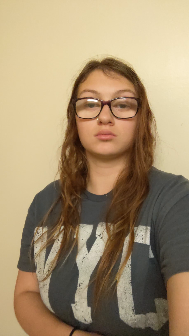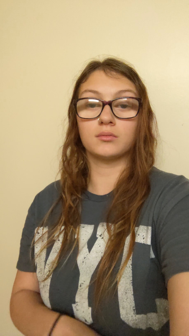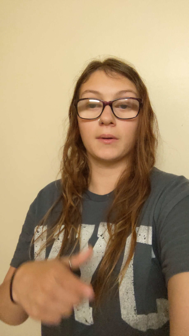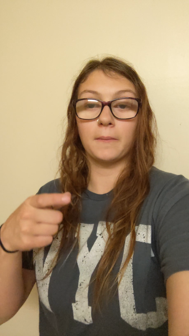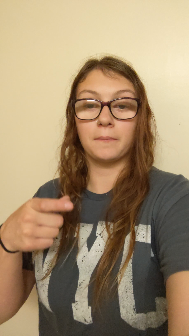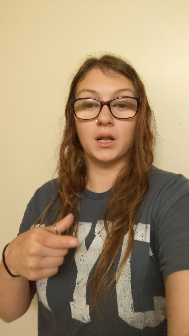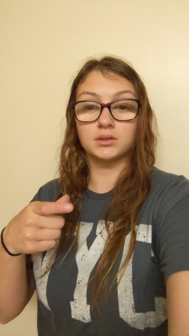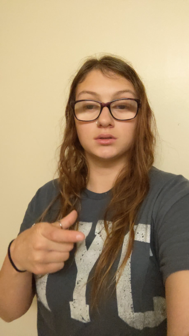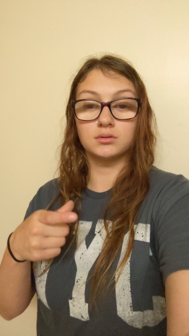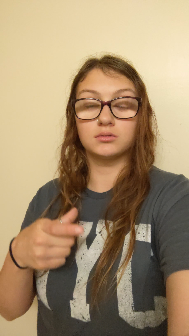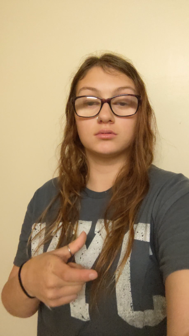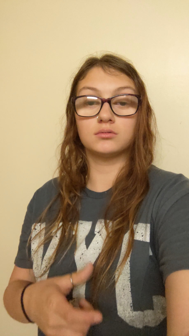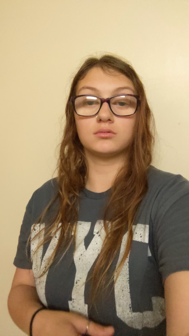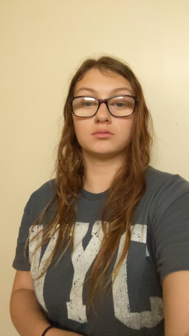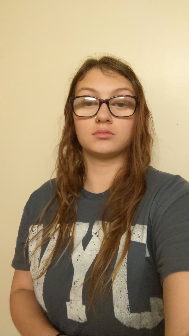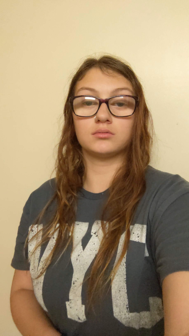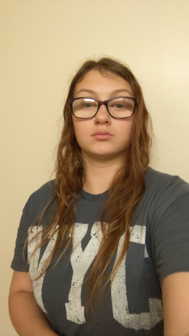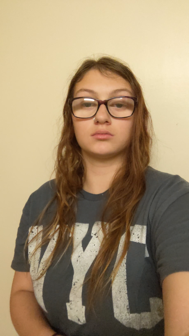plate